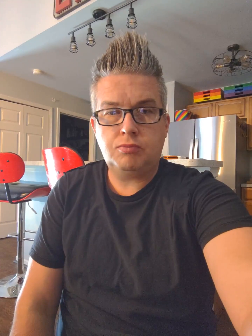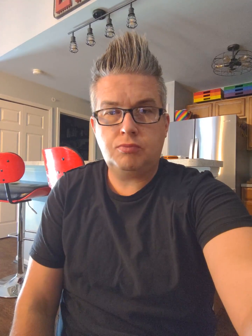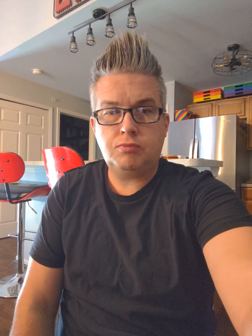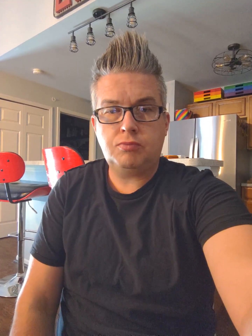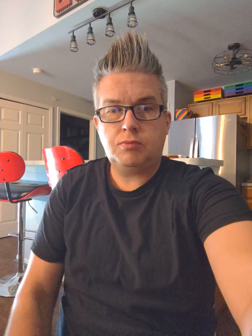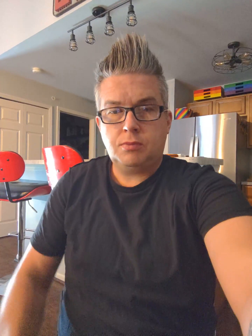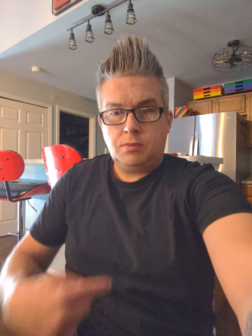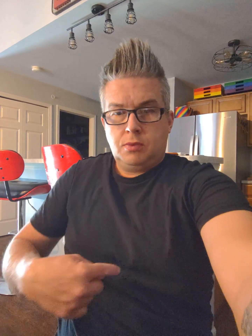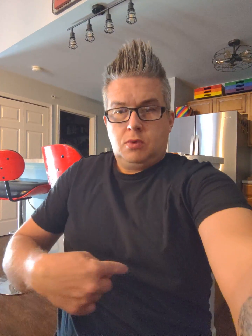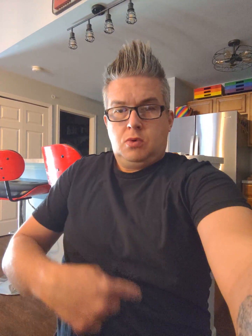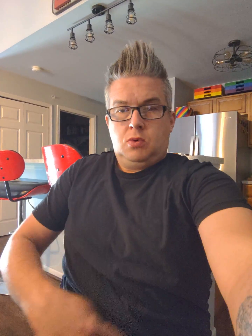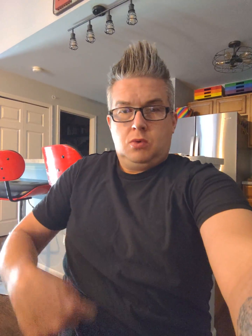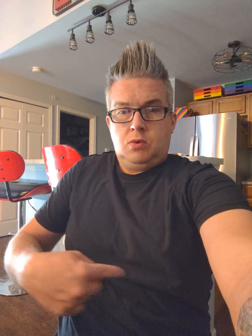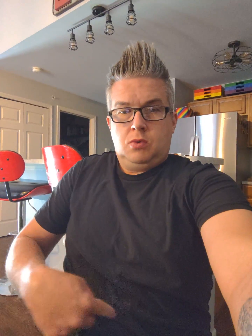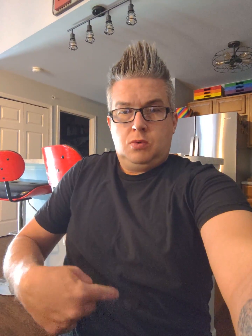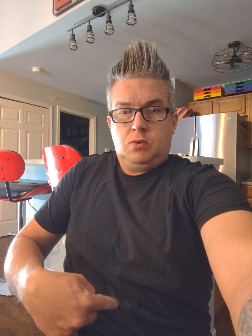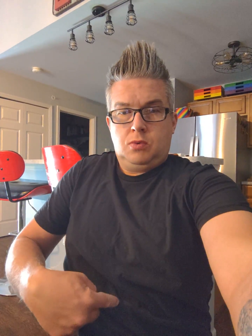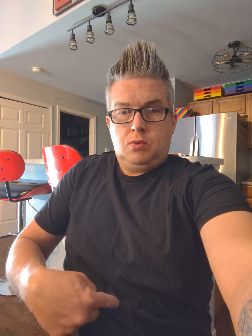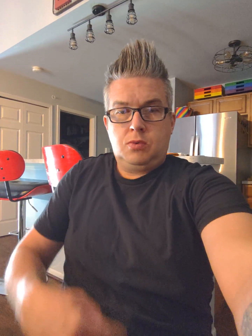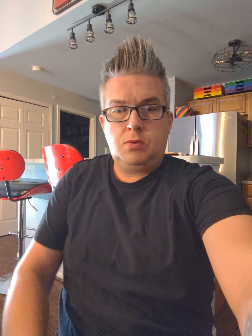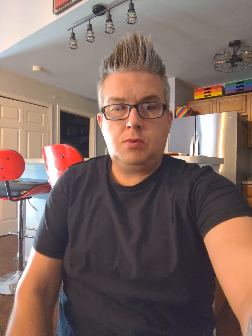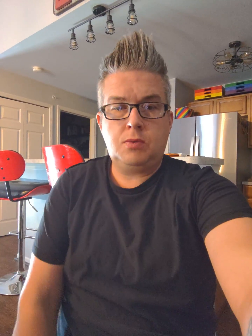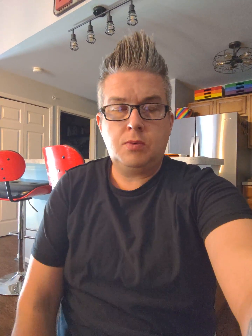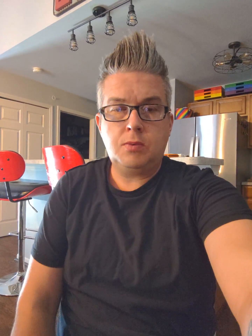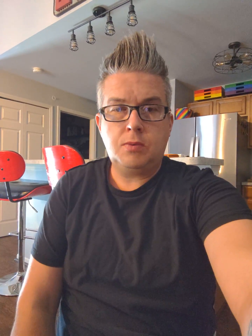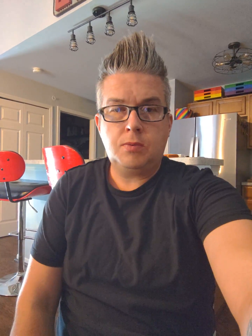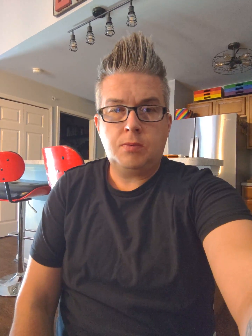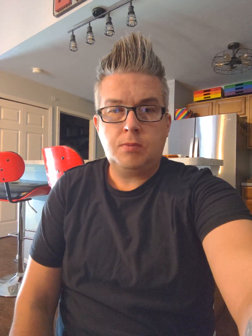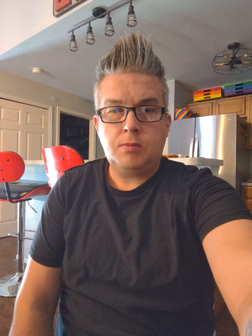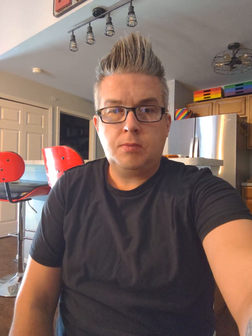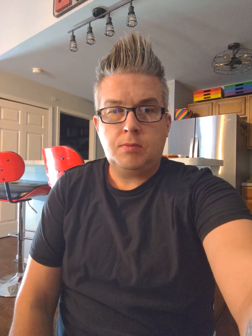belly button